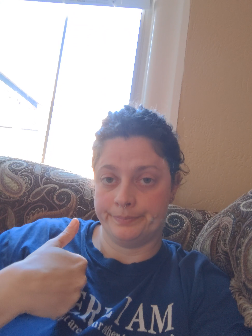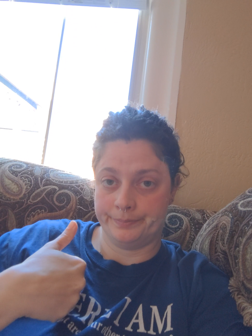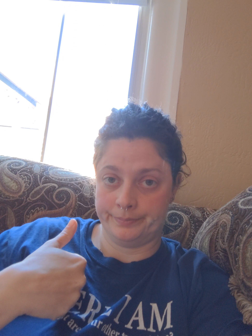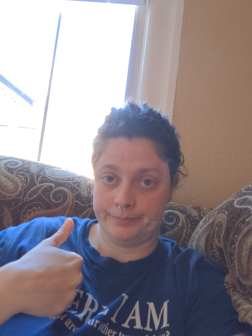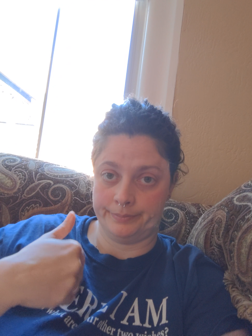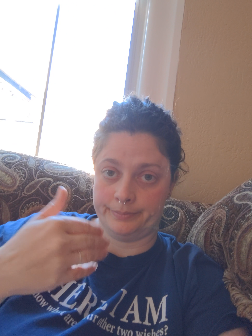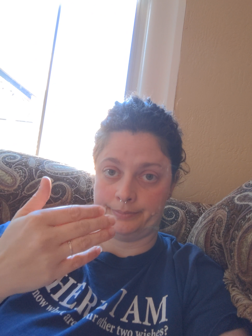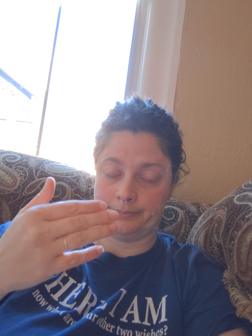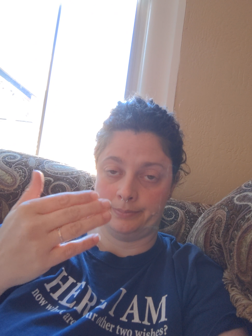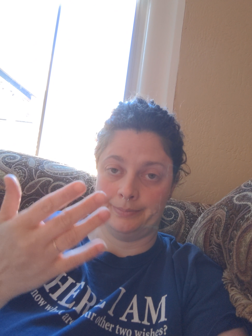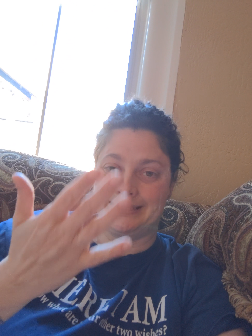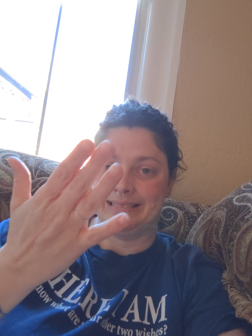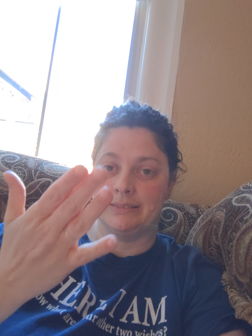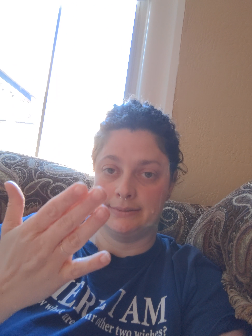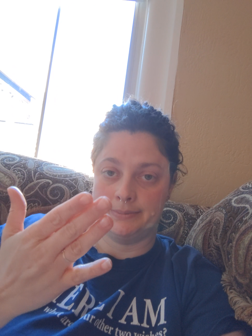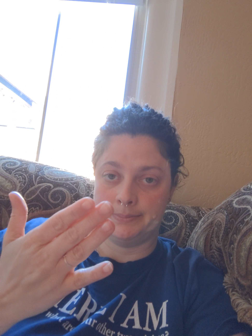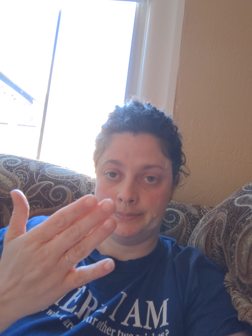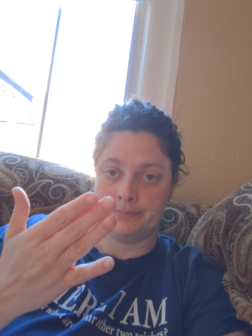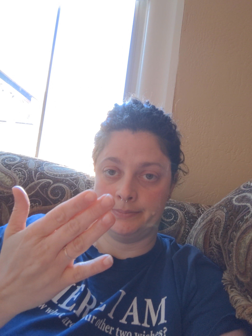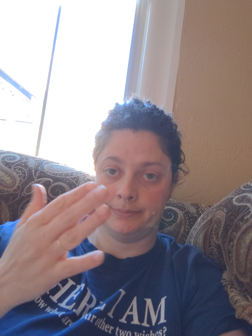mitten